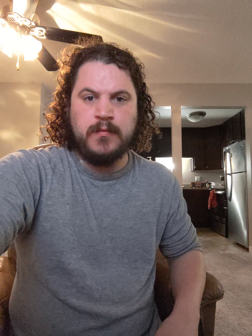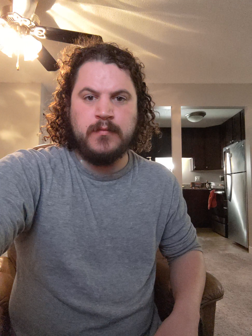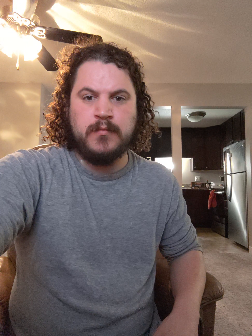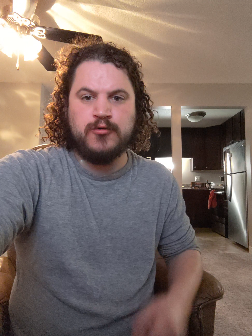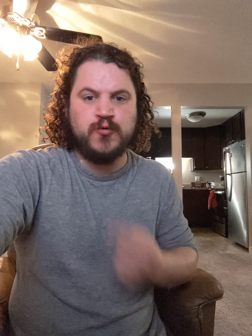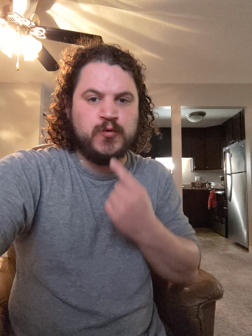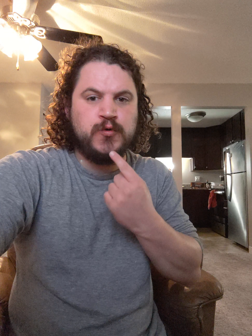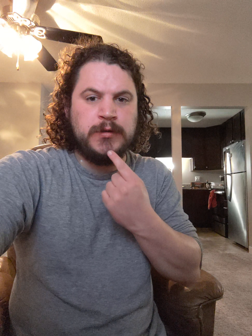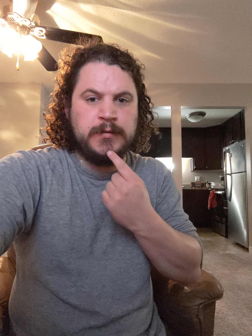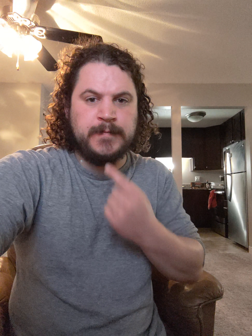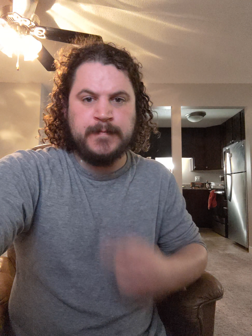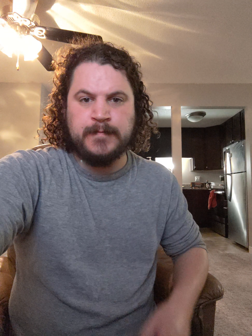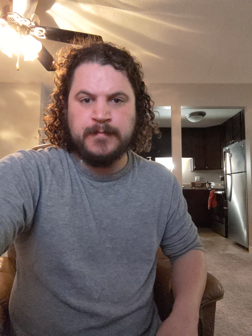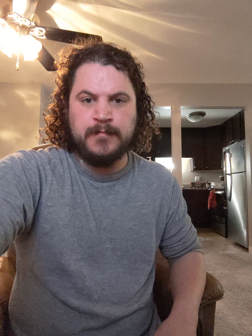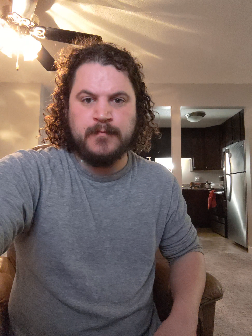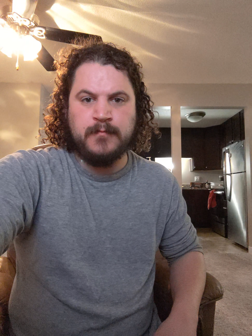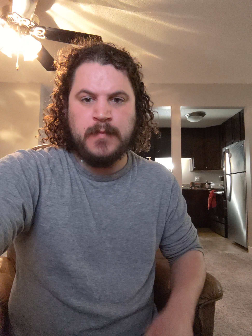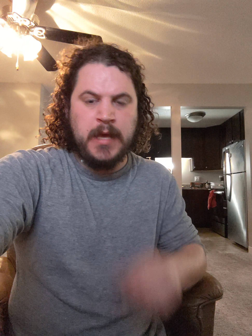chin